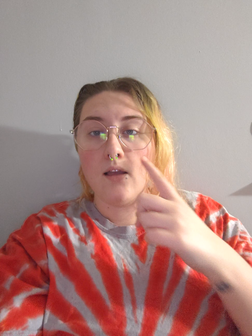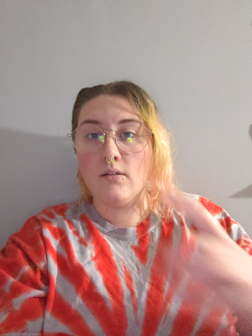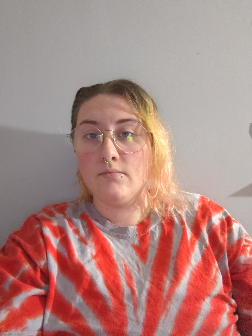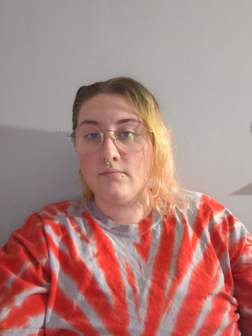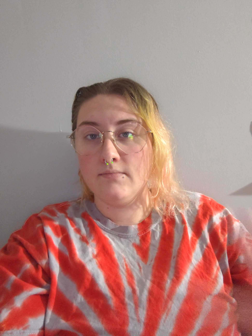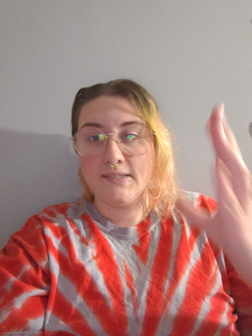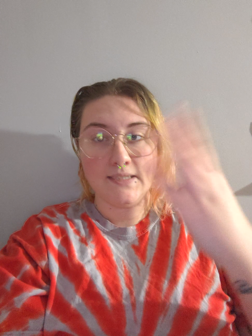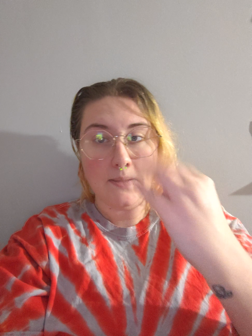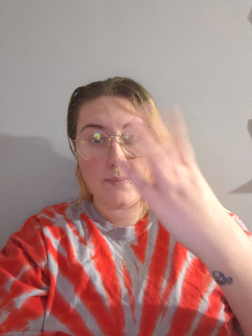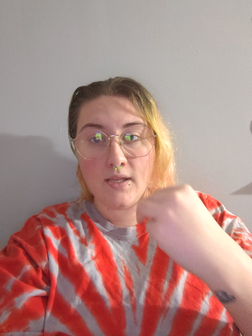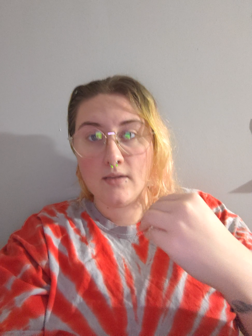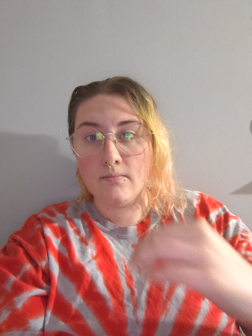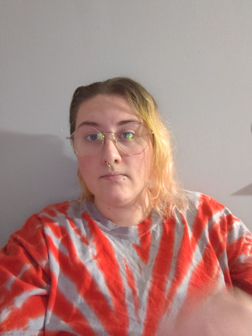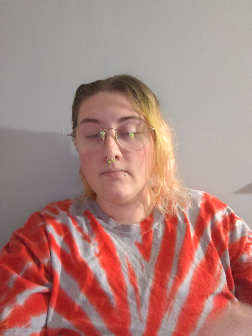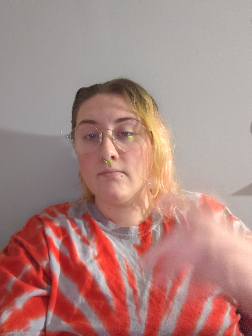sleepy